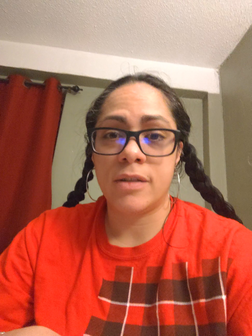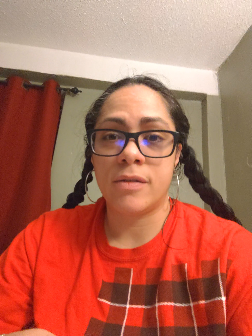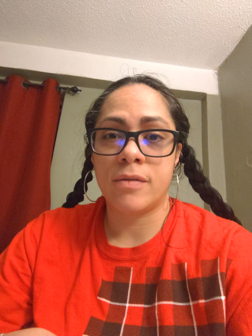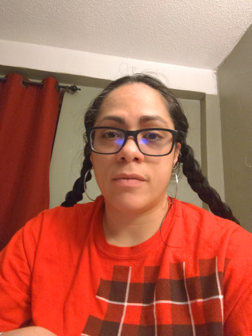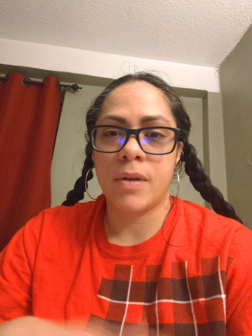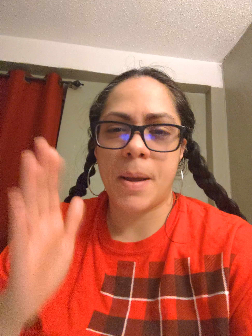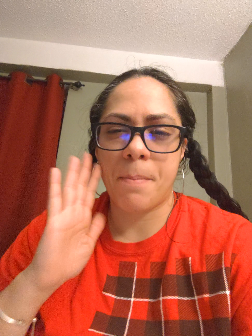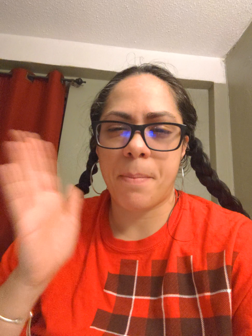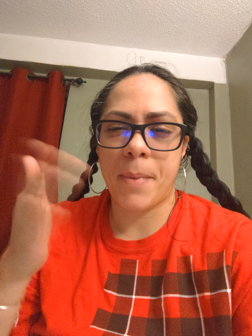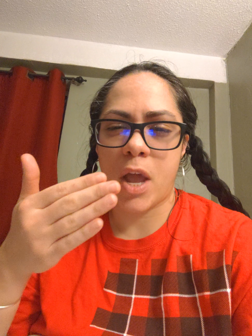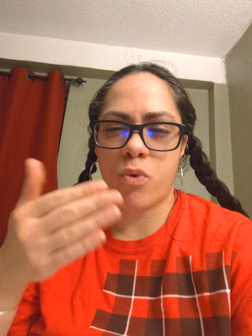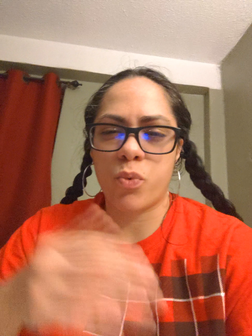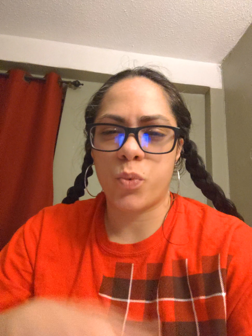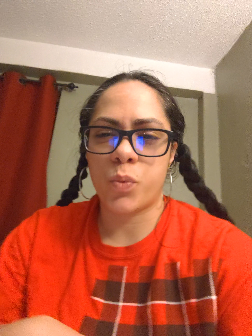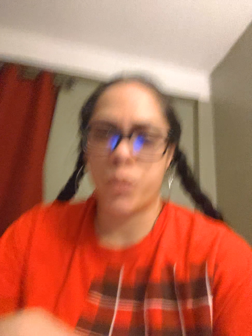bedroom